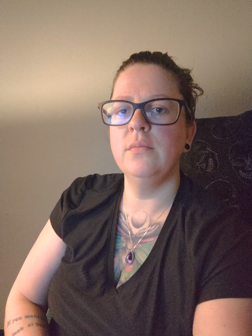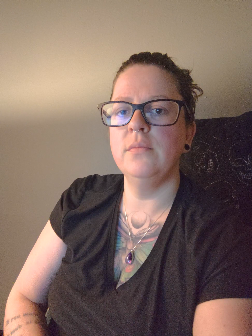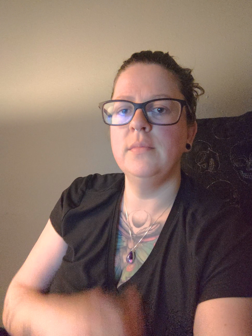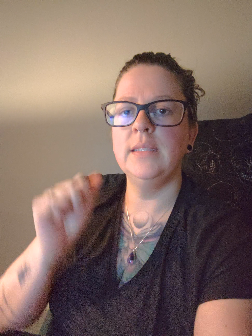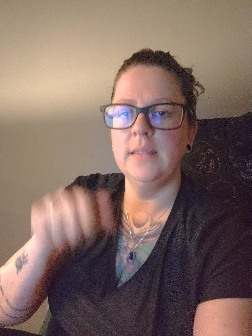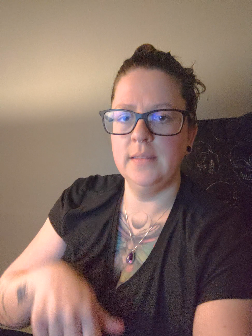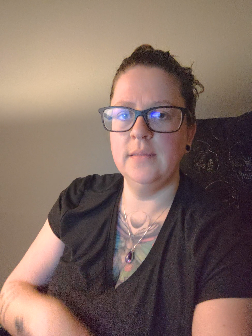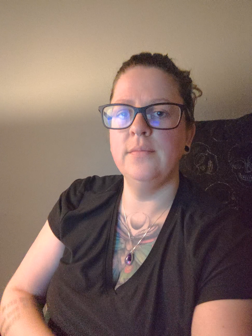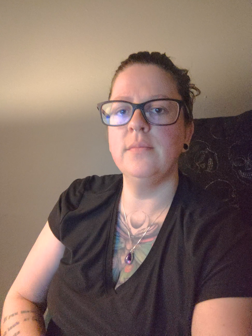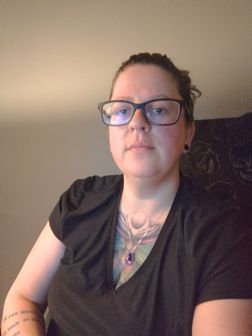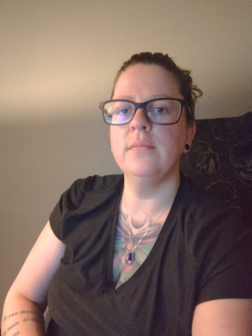can